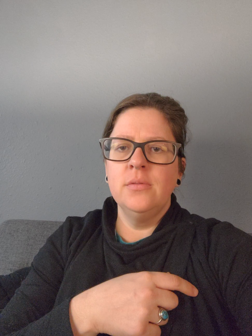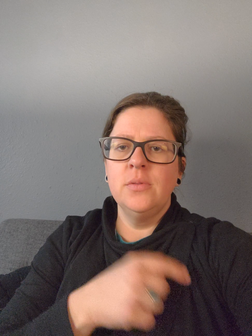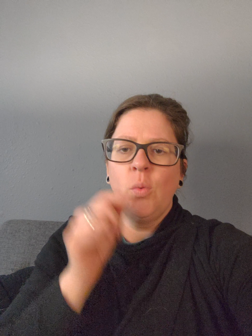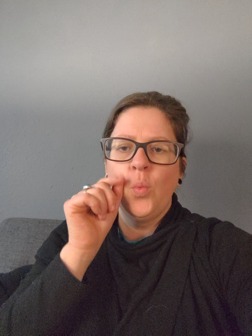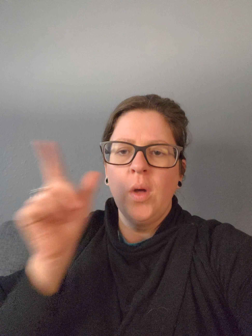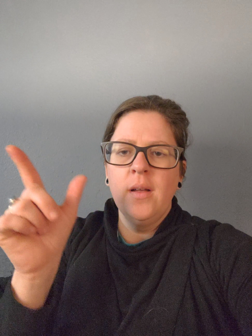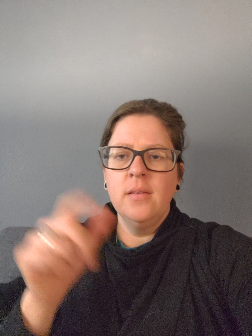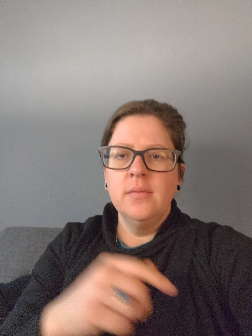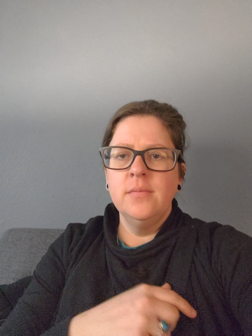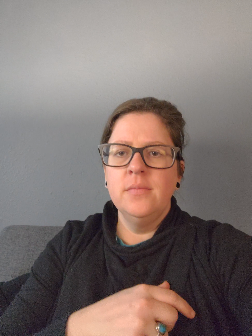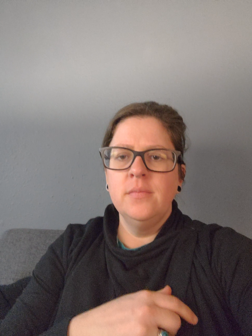awake